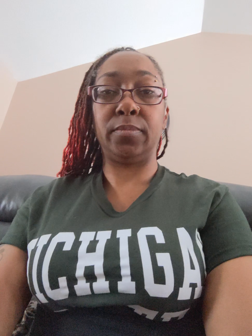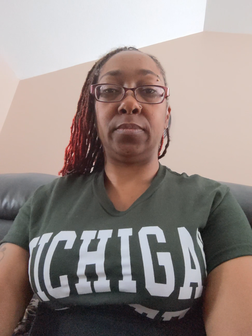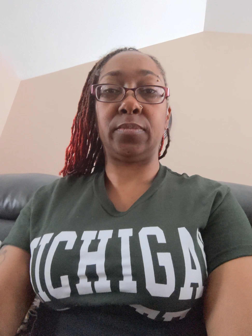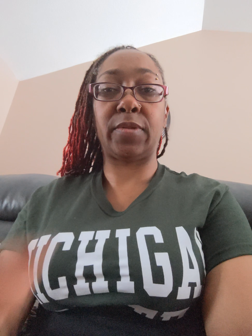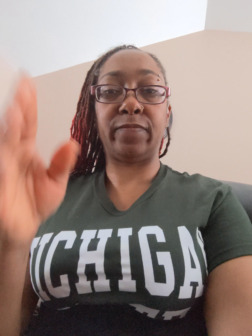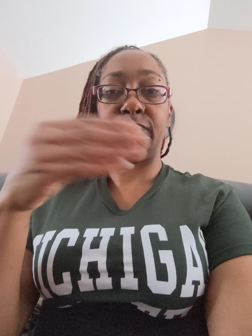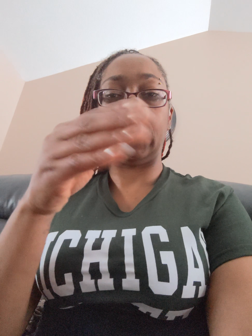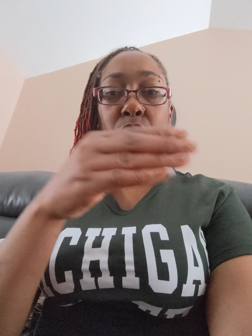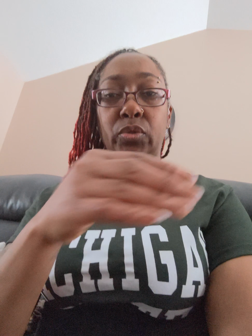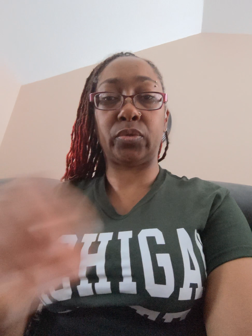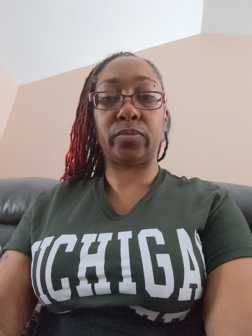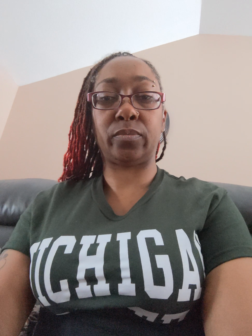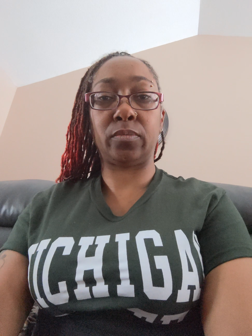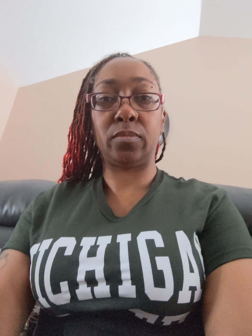fish